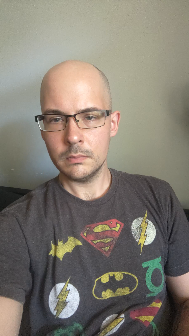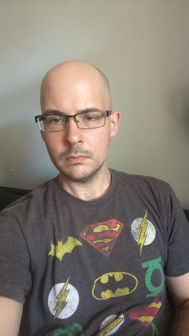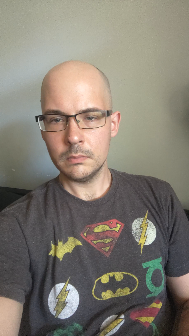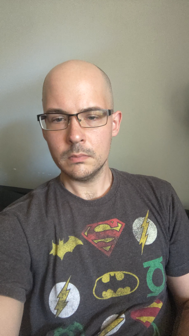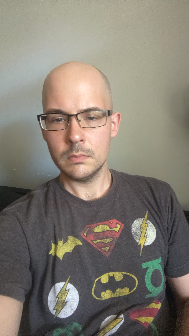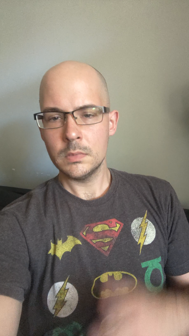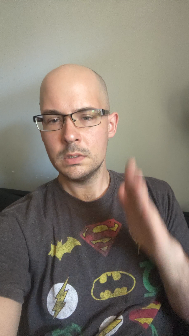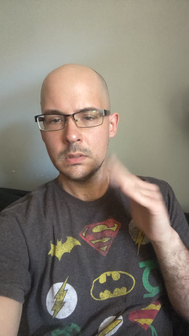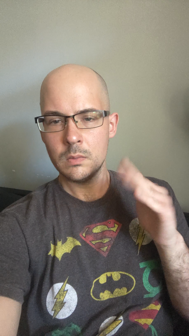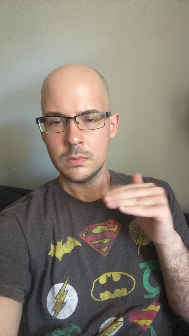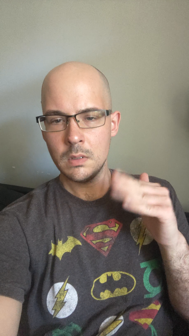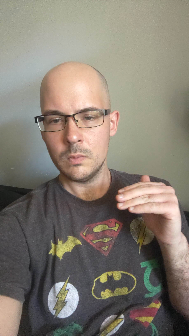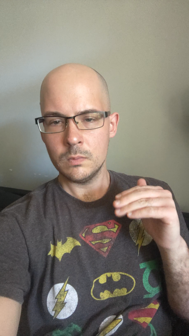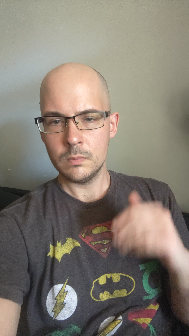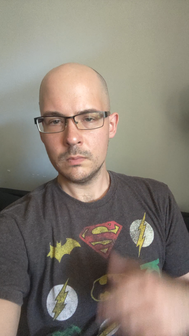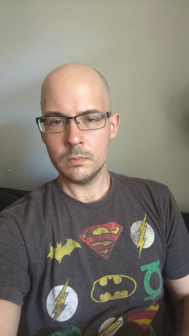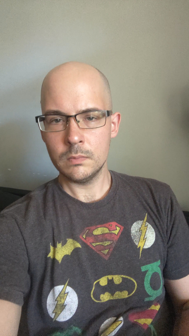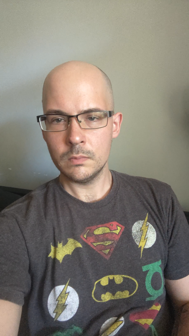downtown